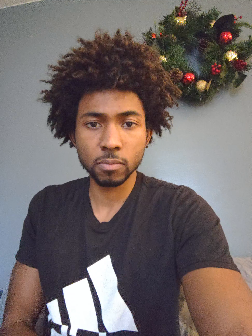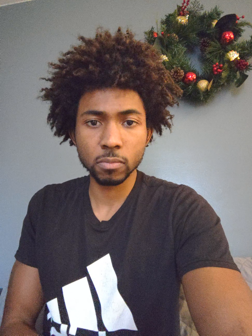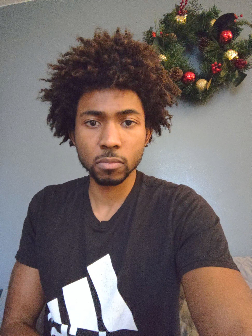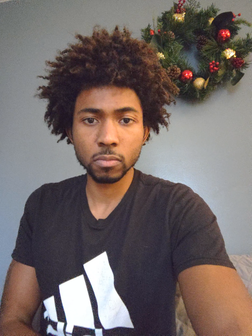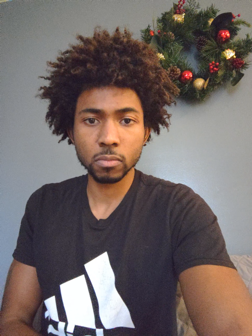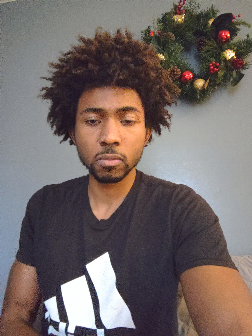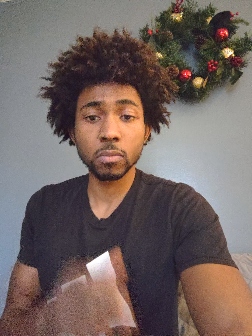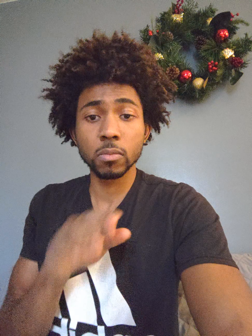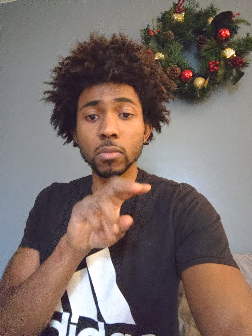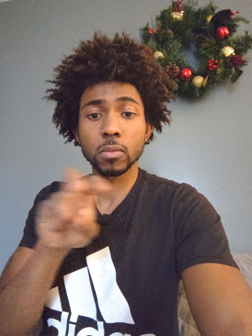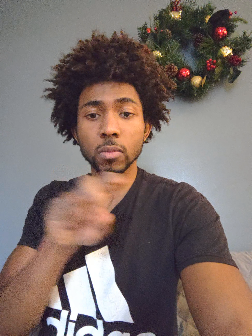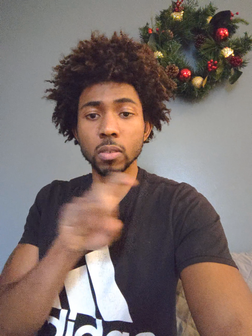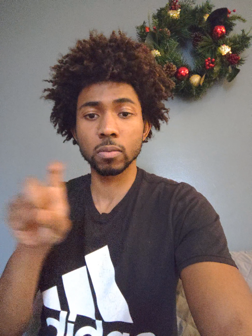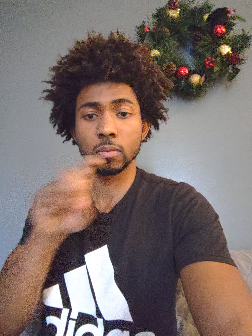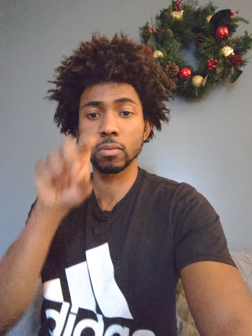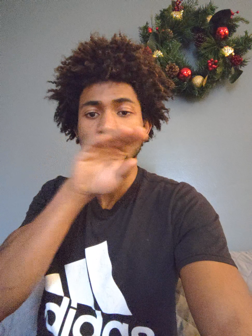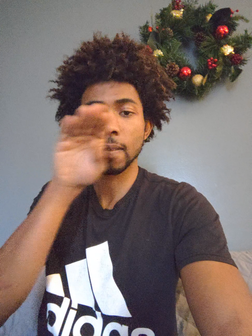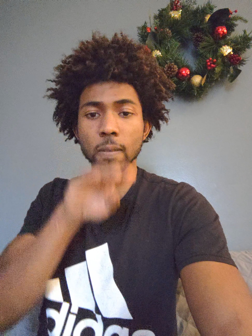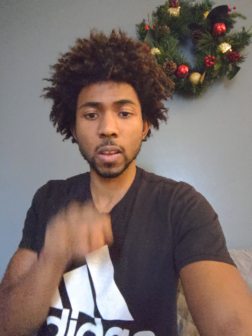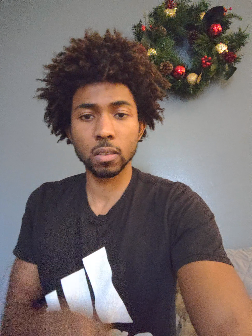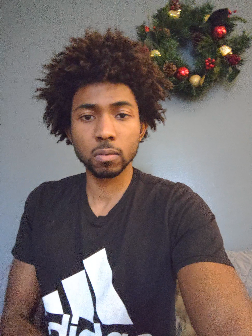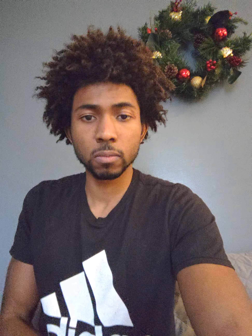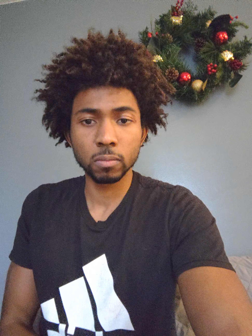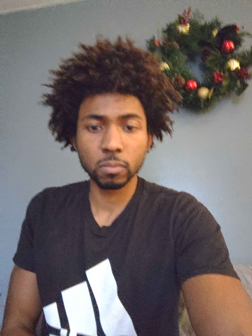closet